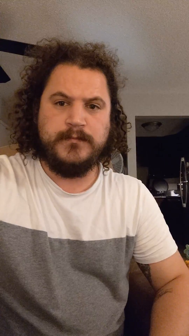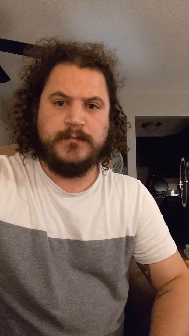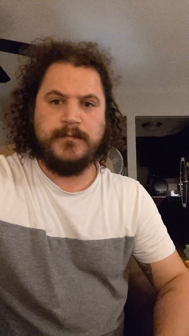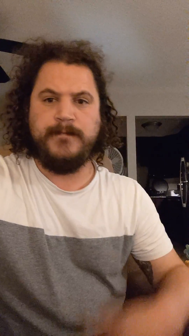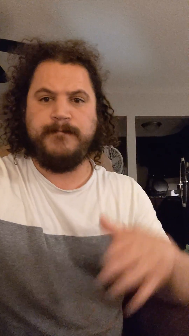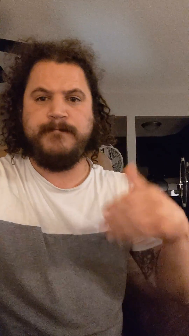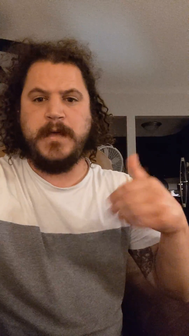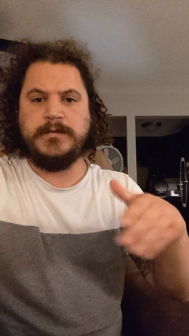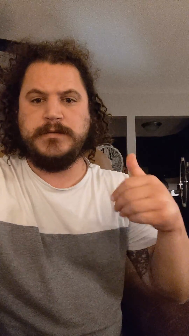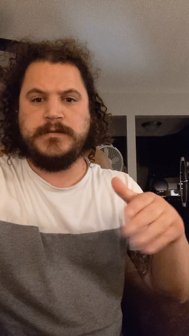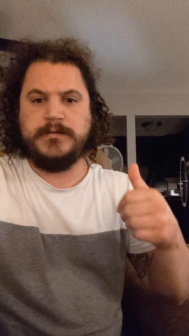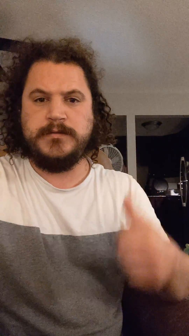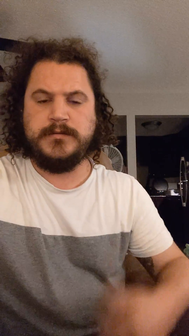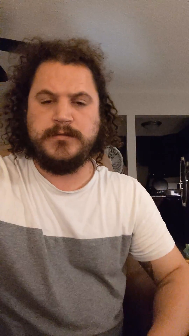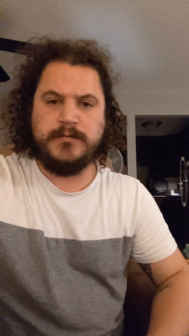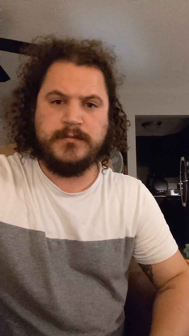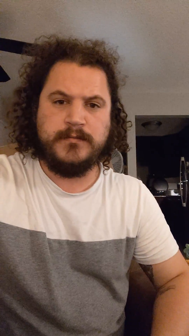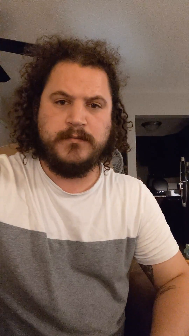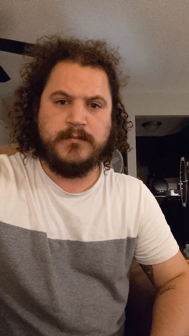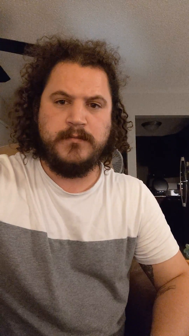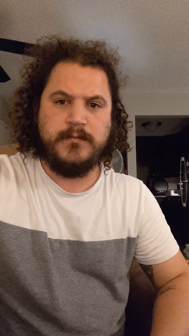pants